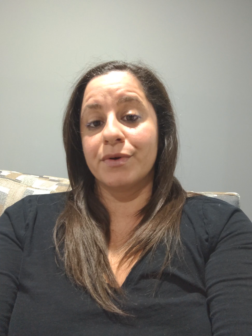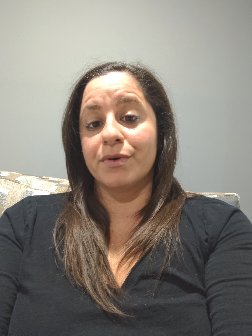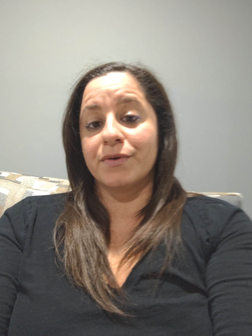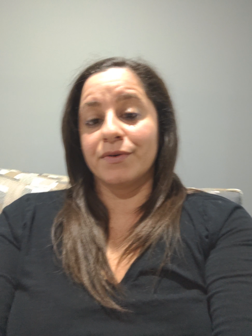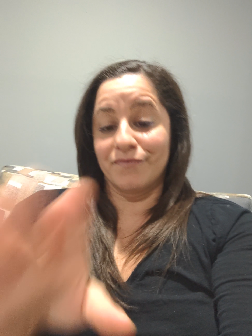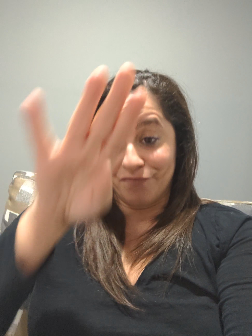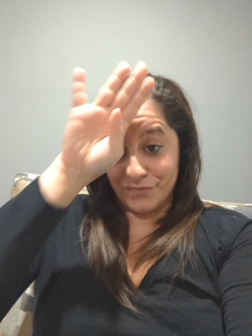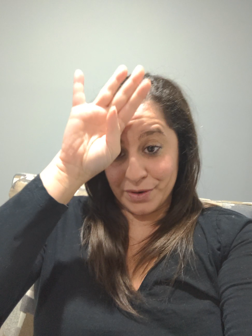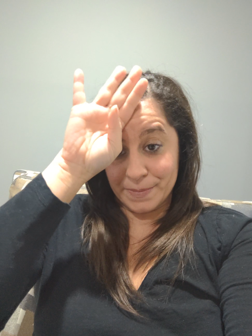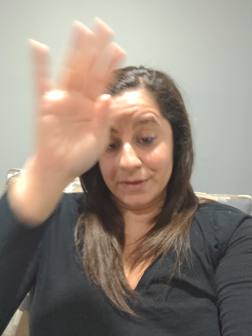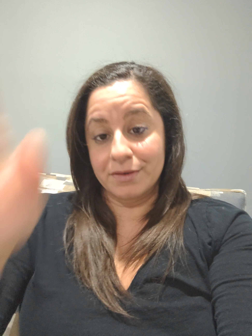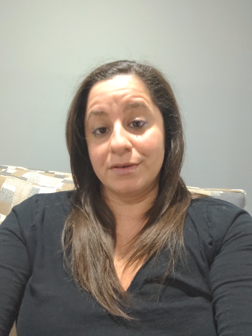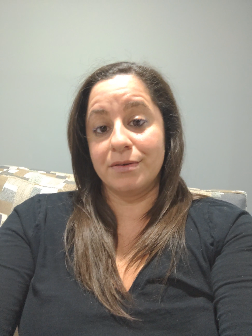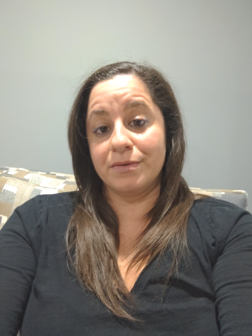fireman